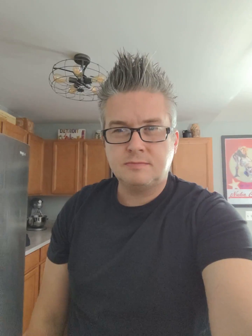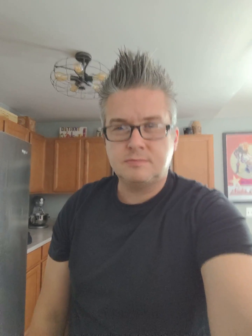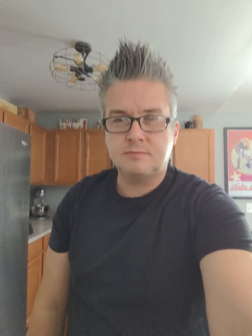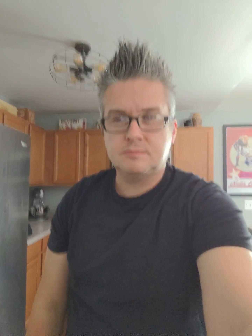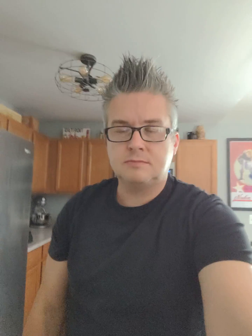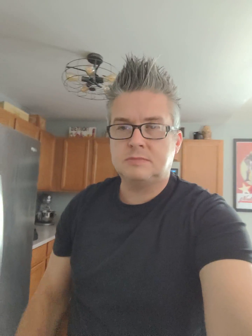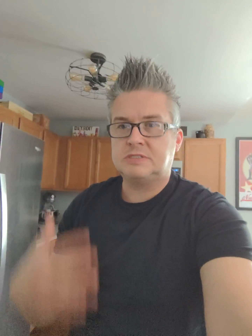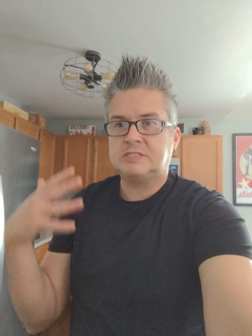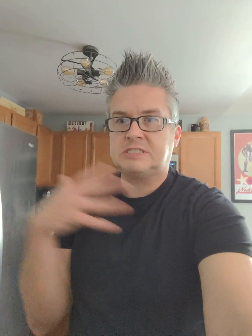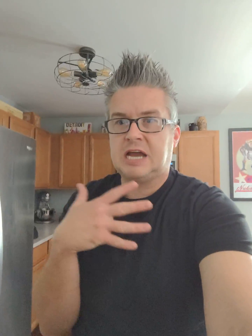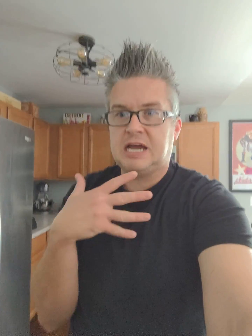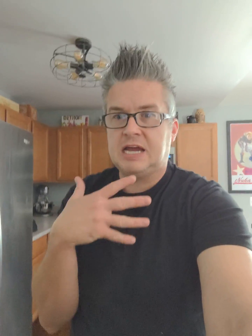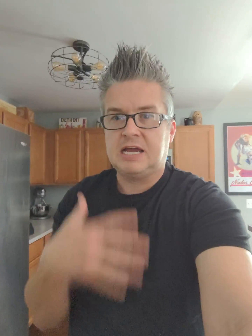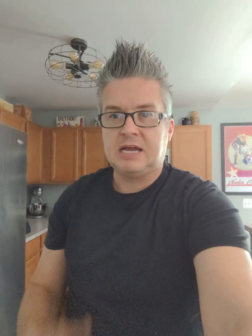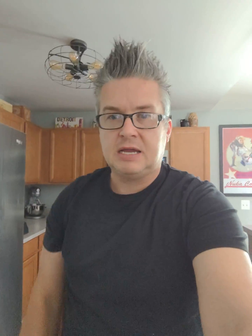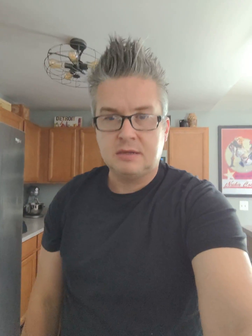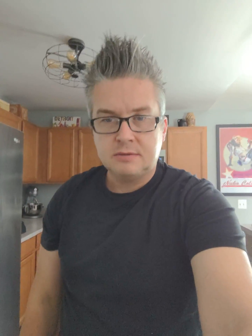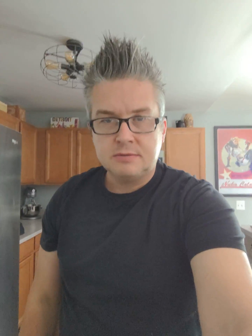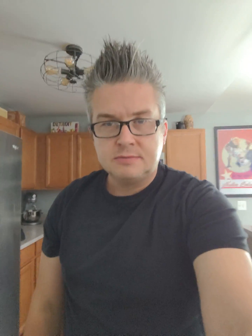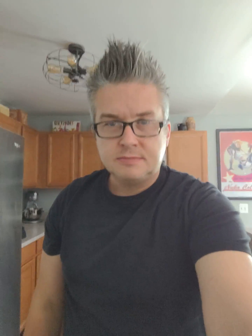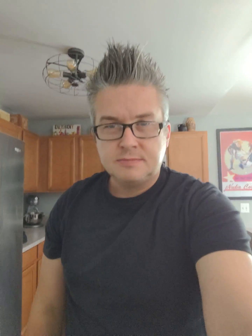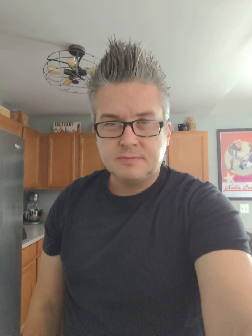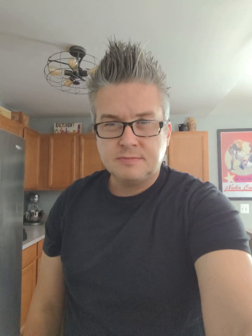scared